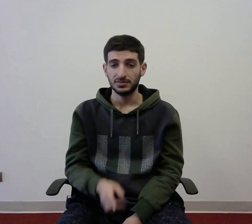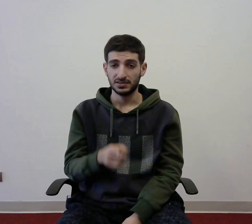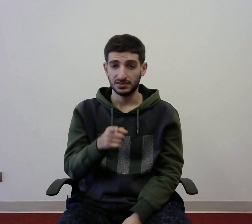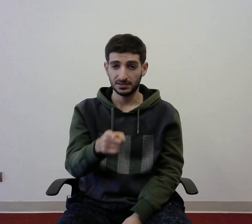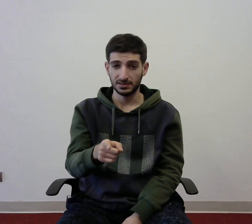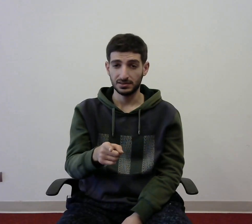sən